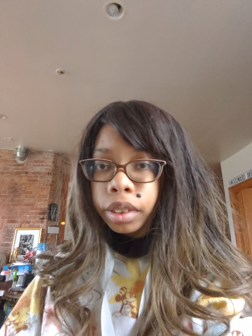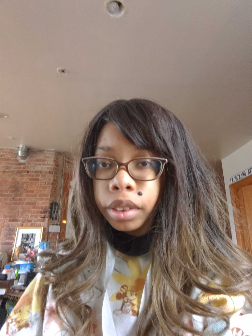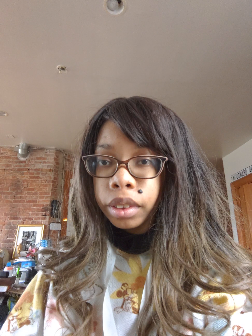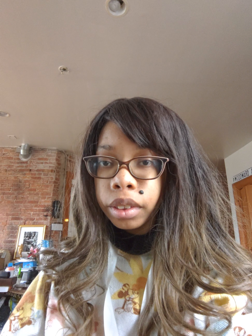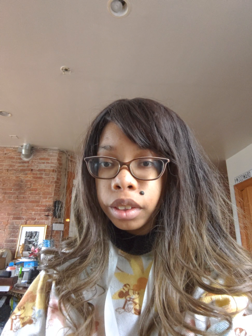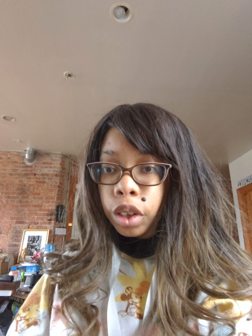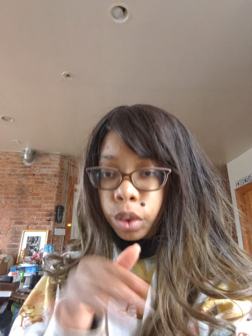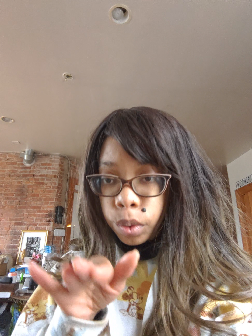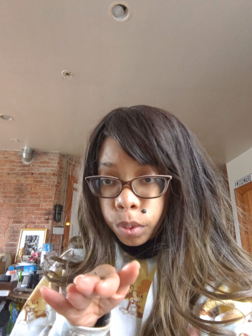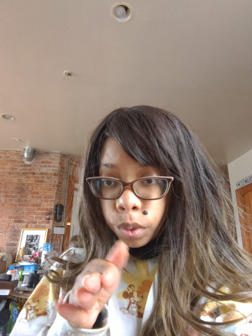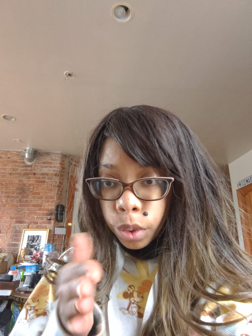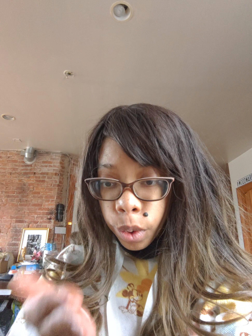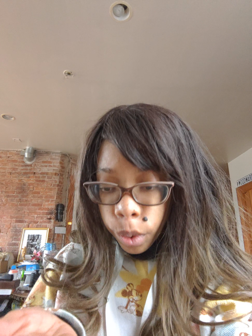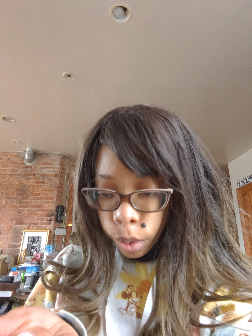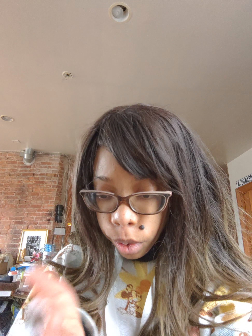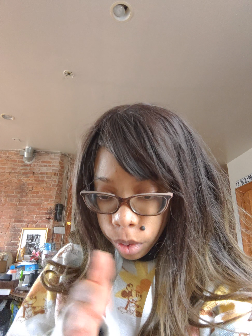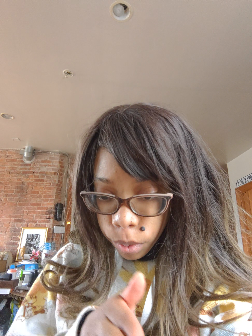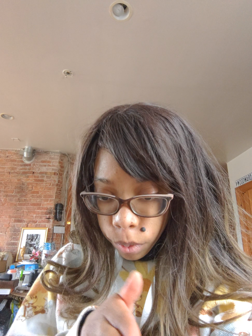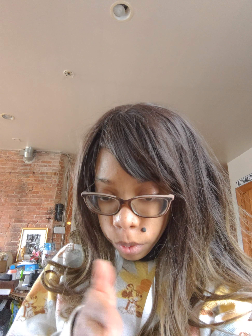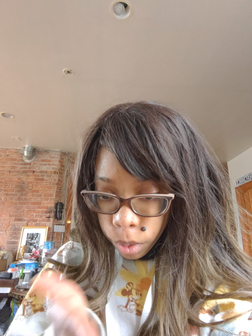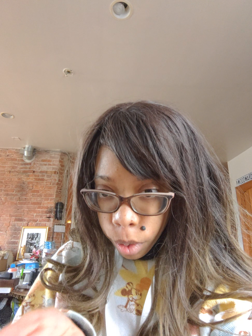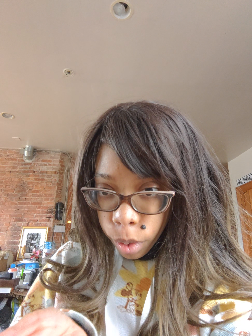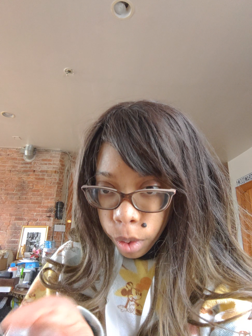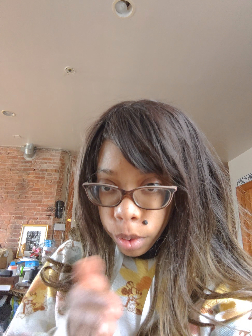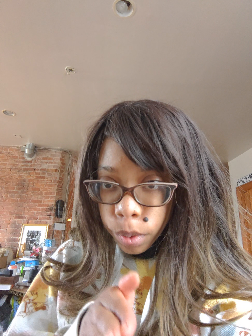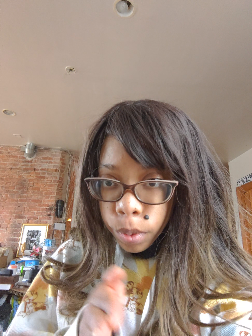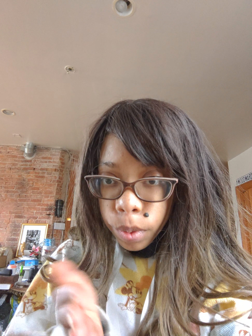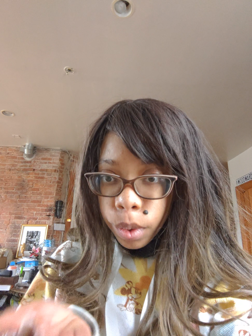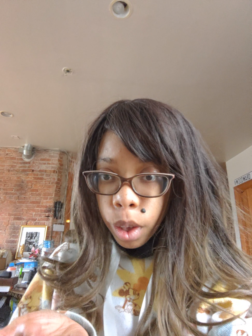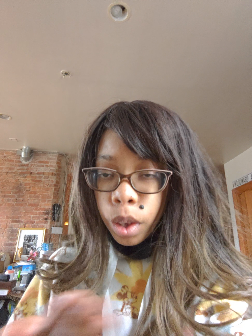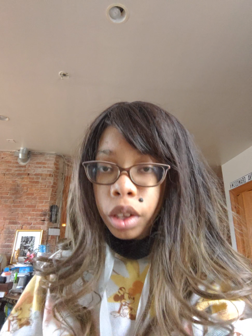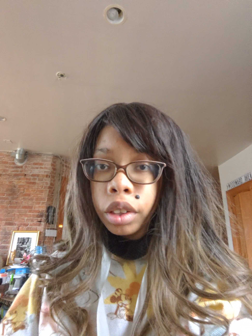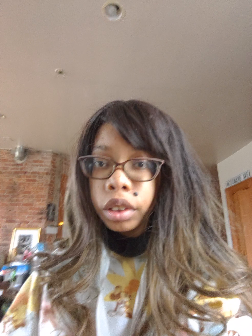book